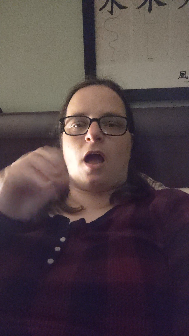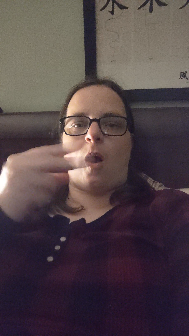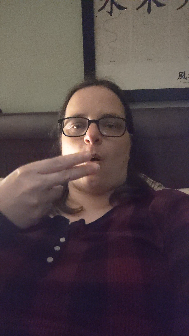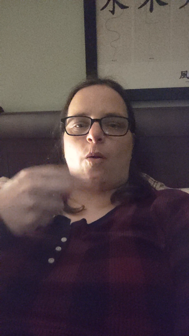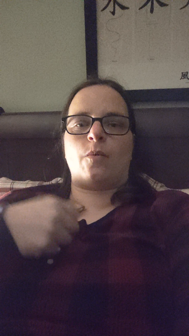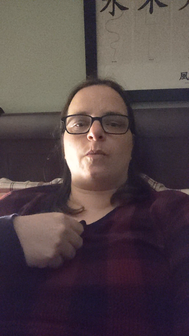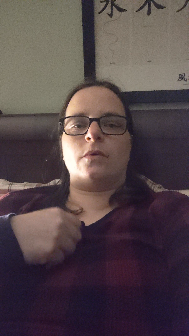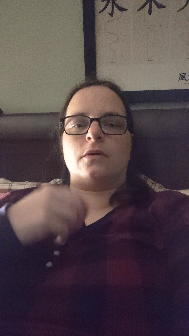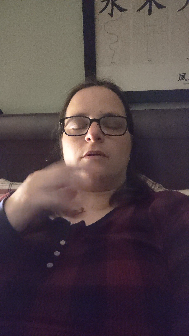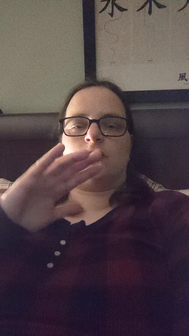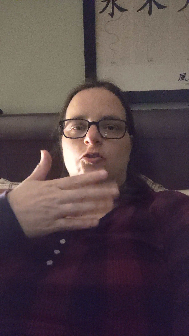cook